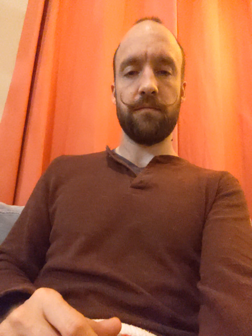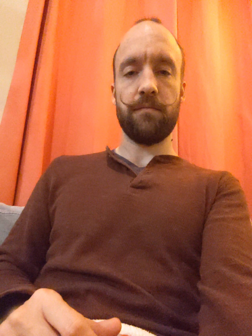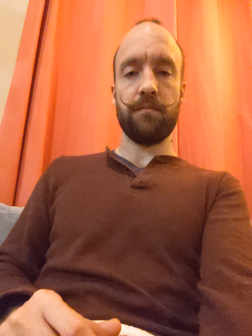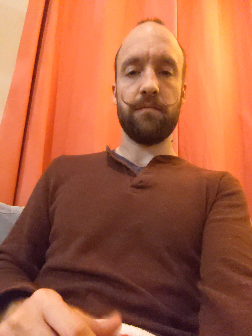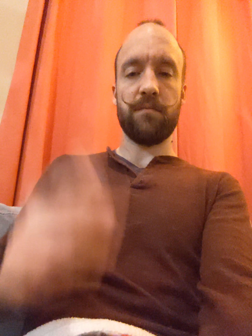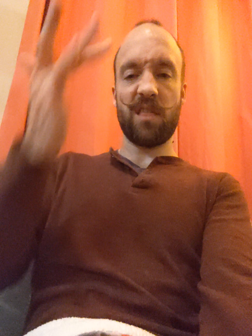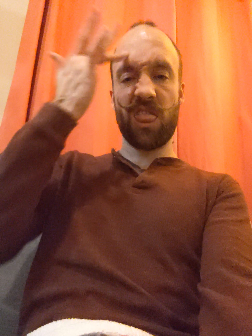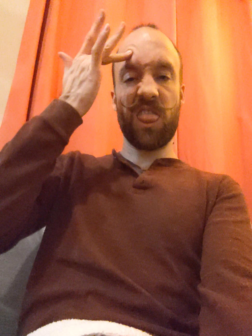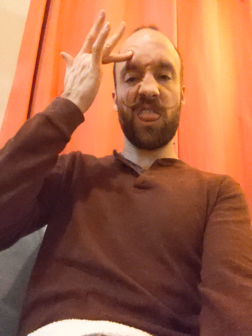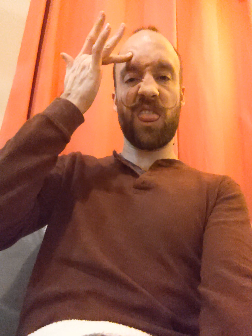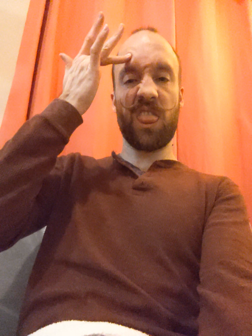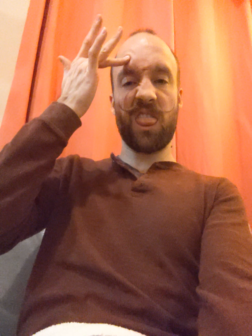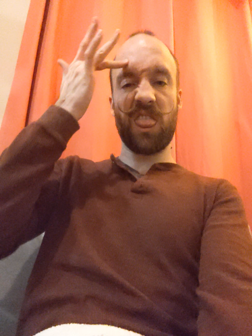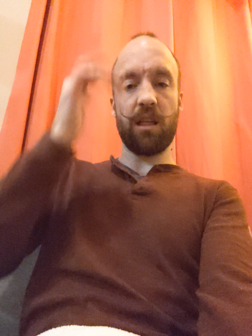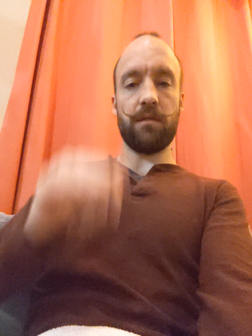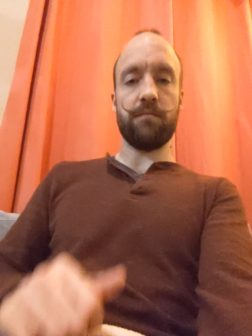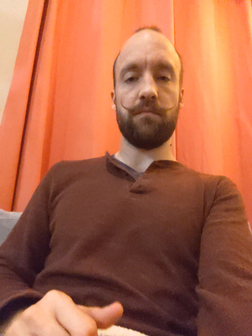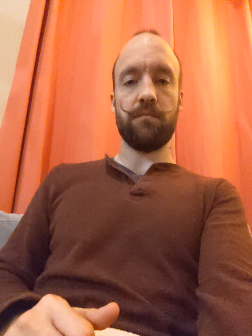sick